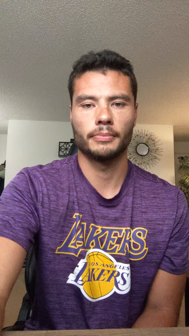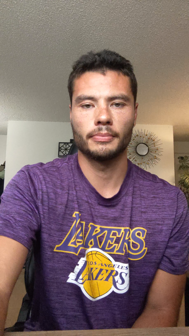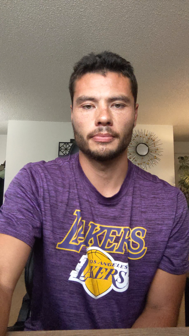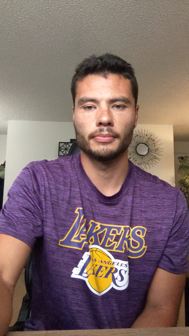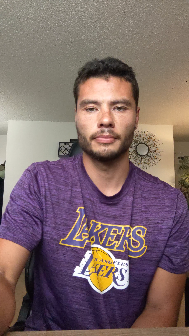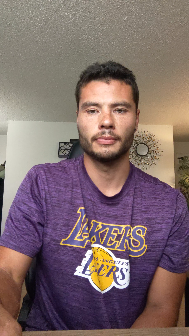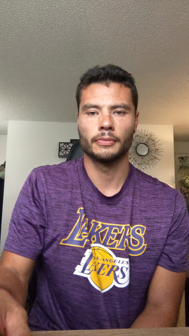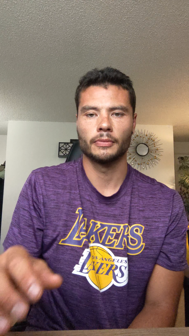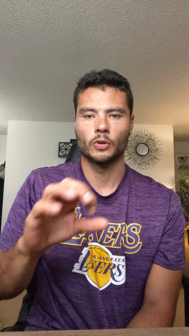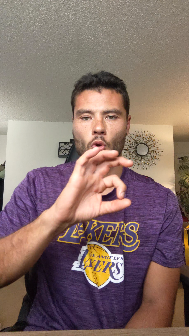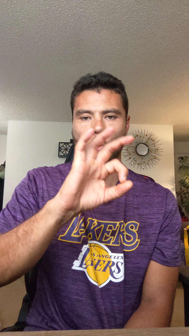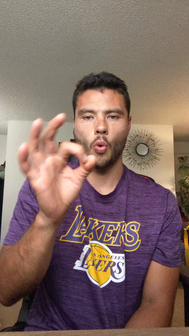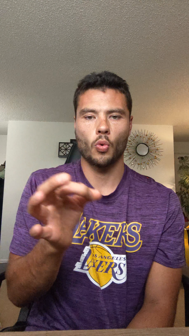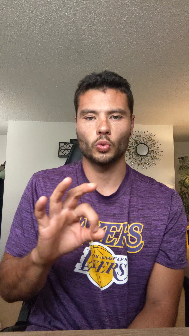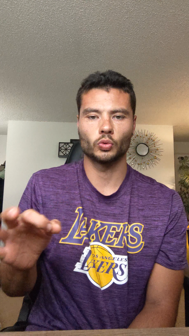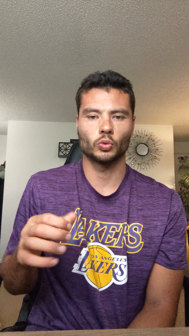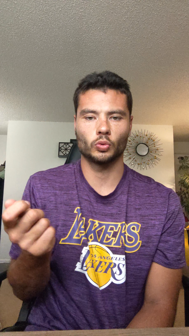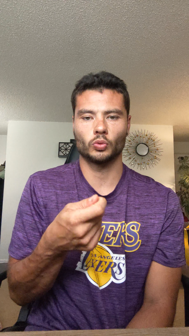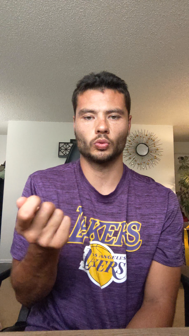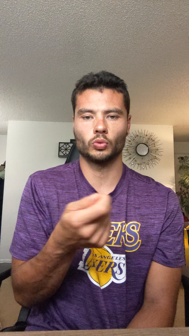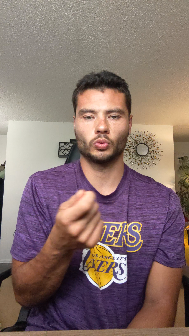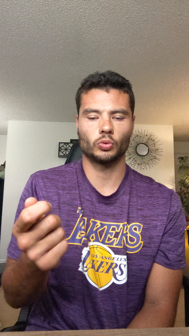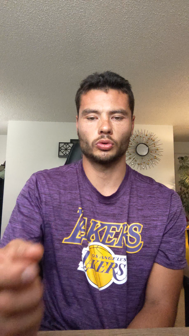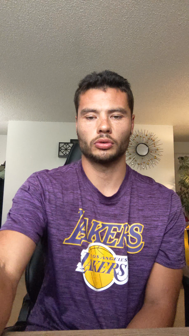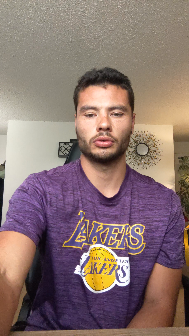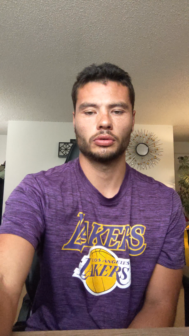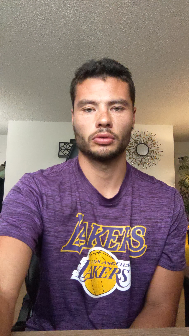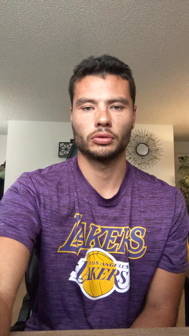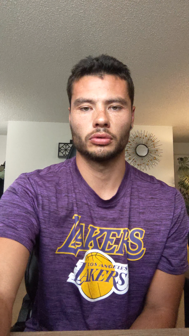hose